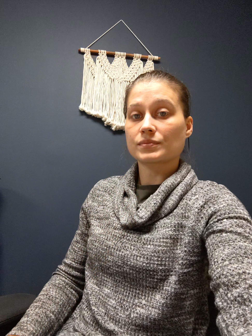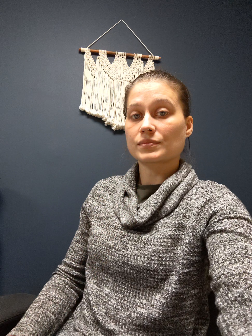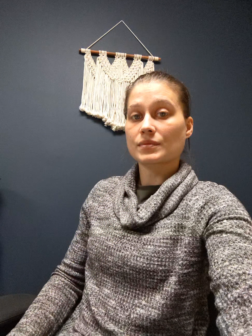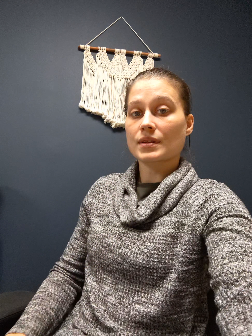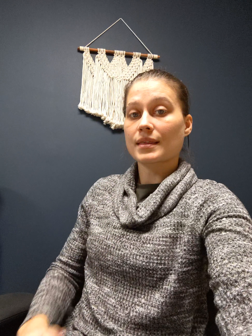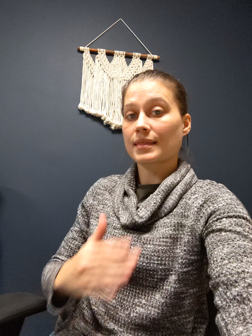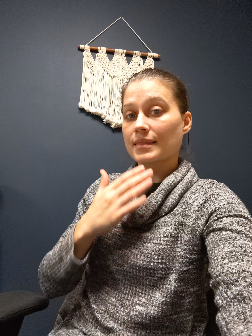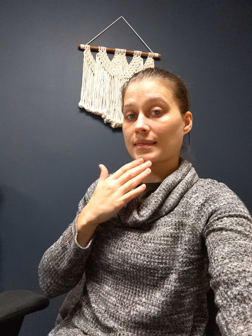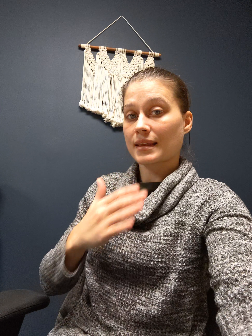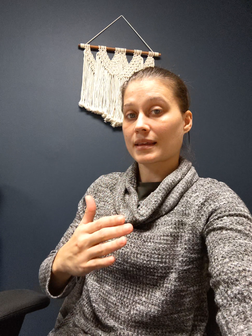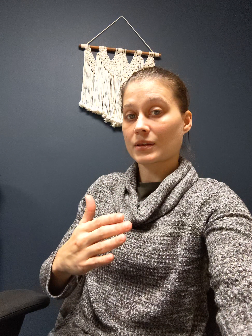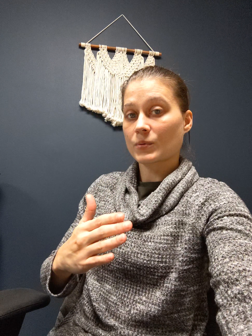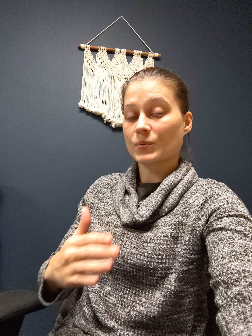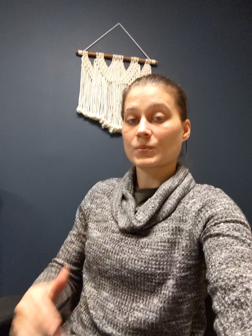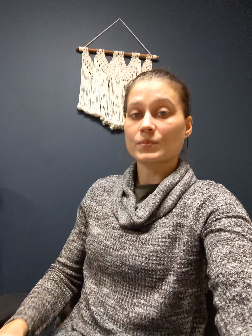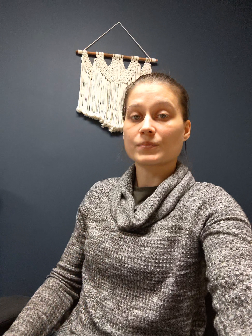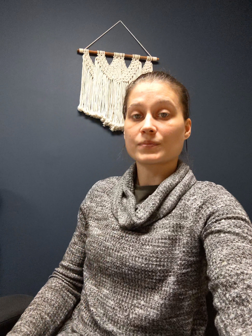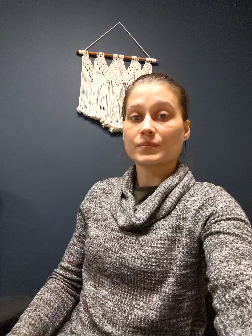thank you